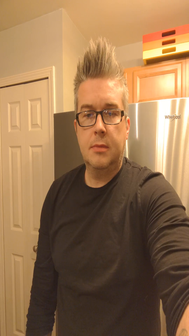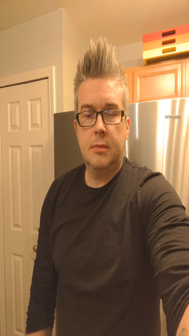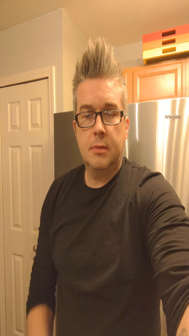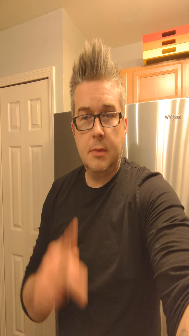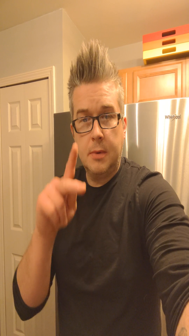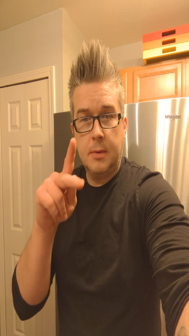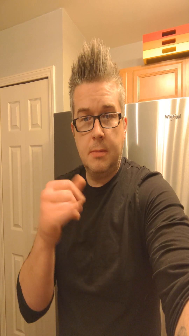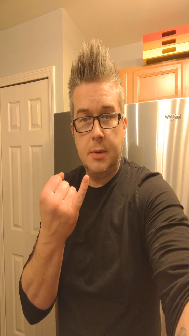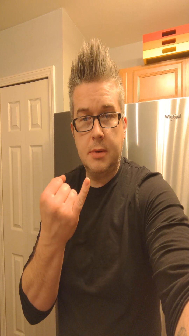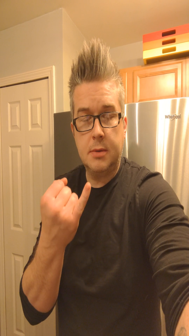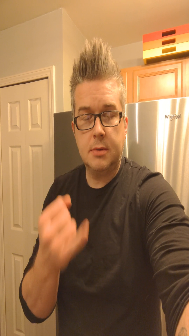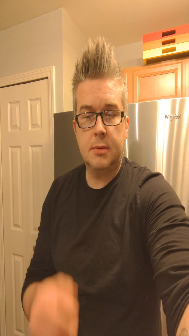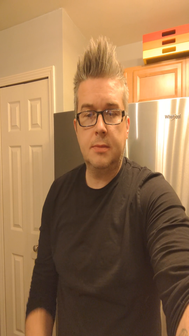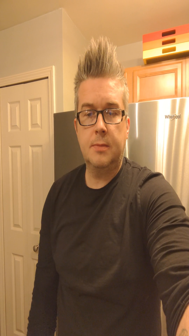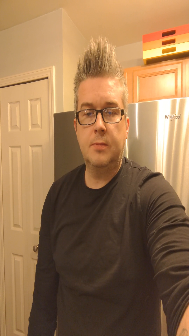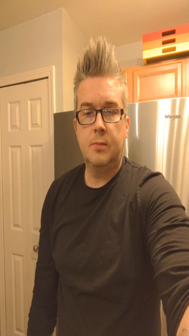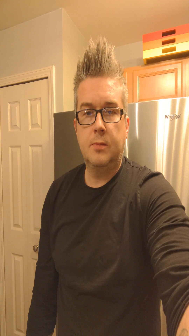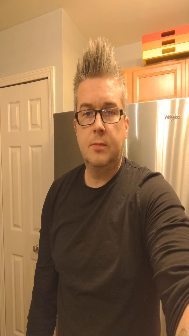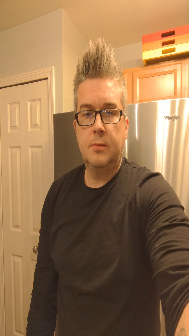pajamas